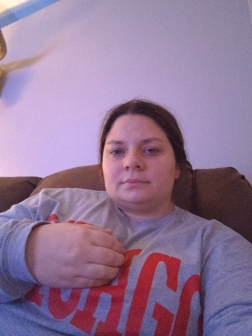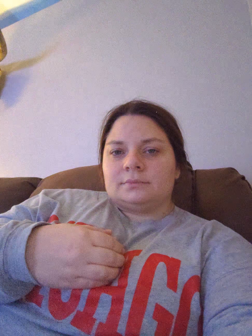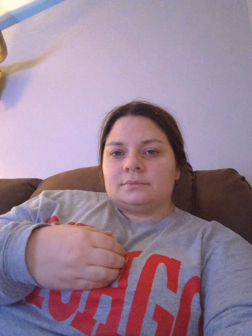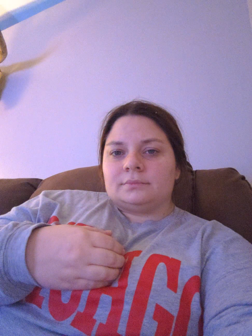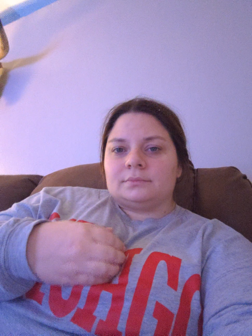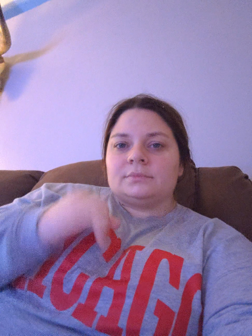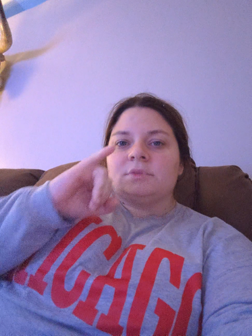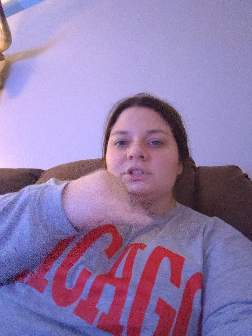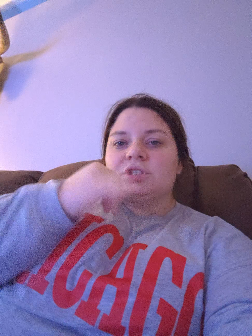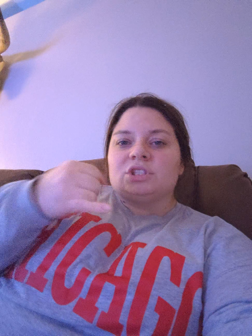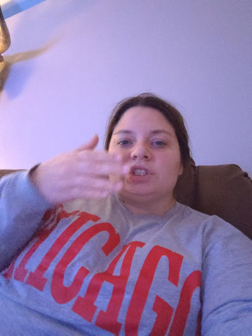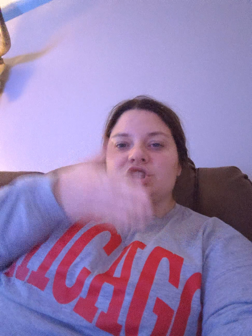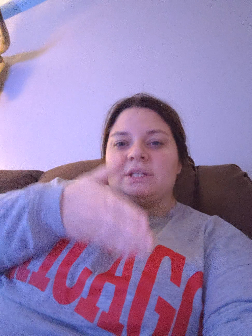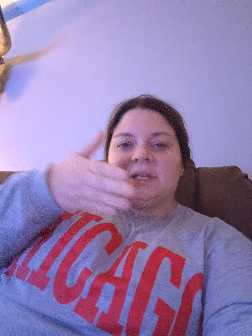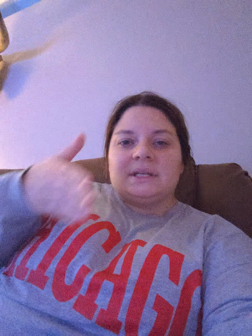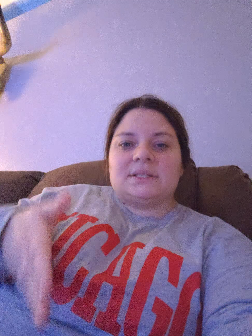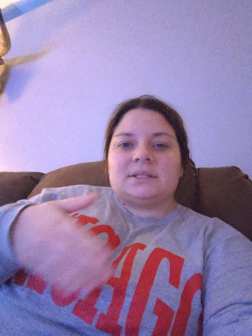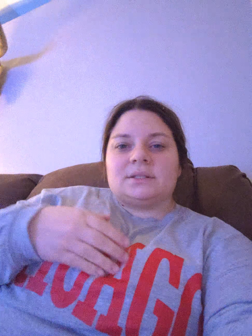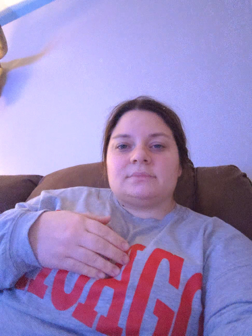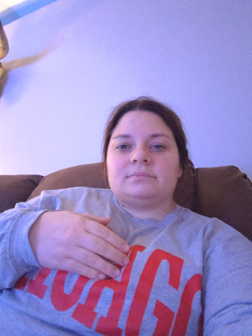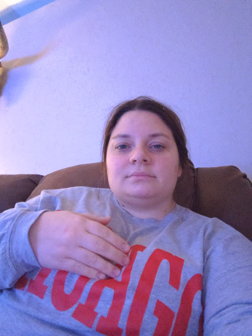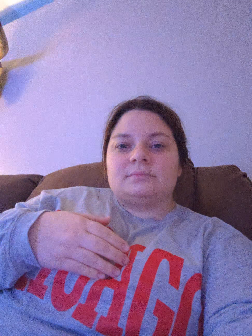jeans